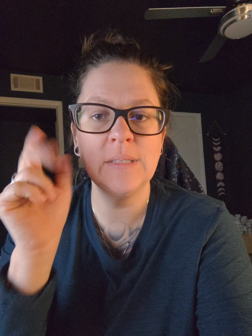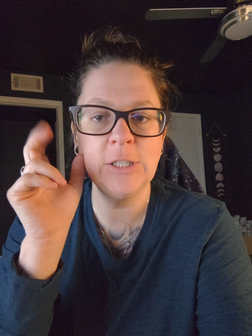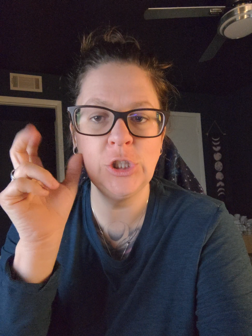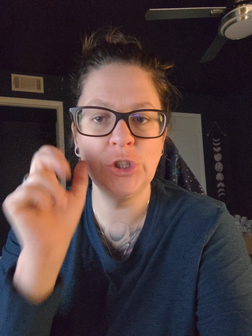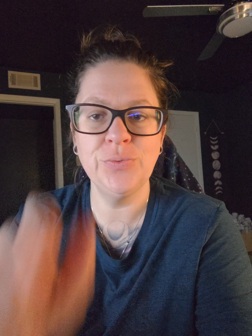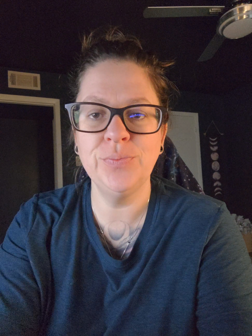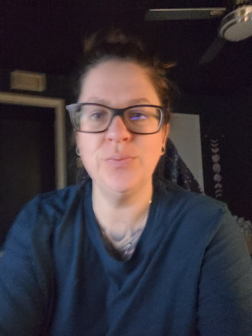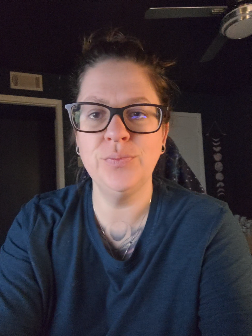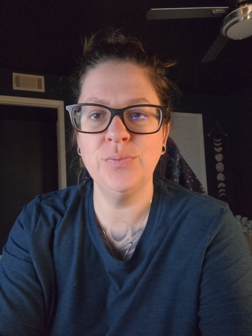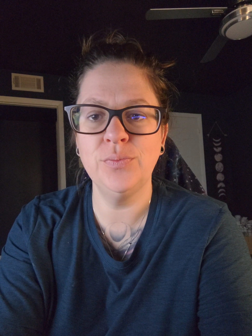hear